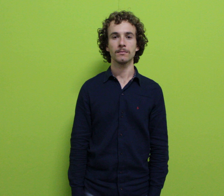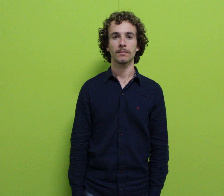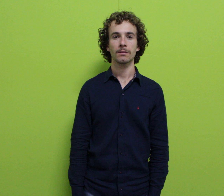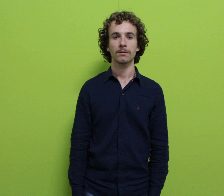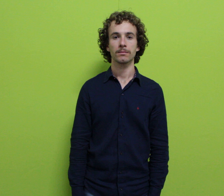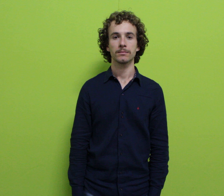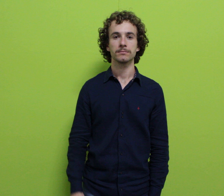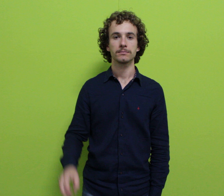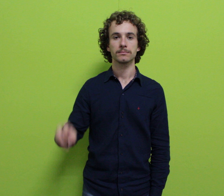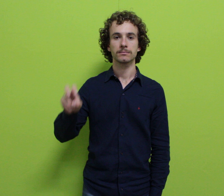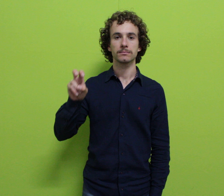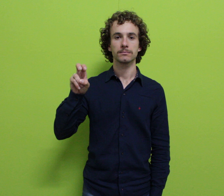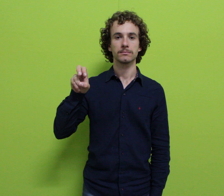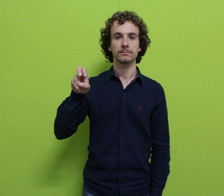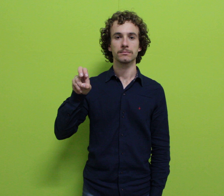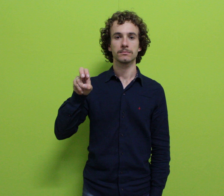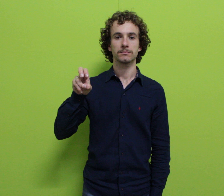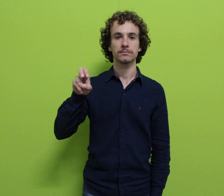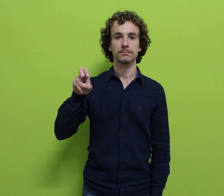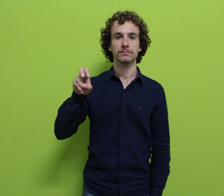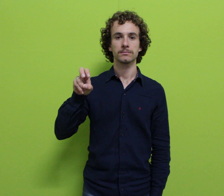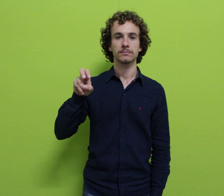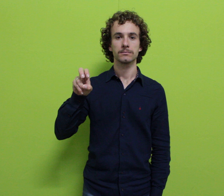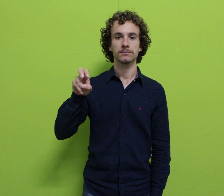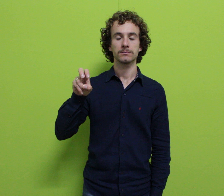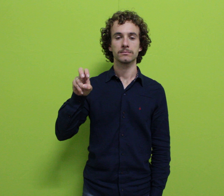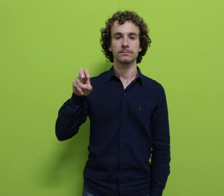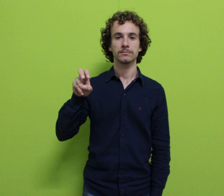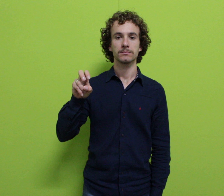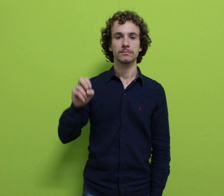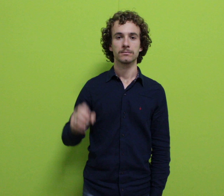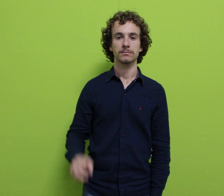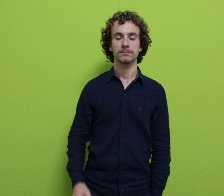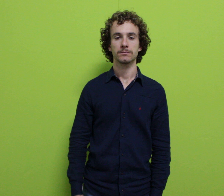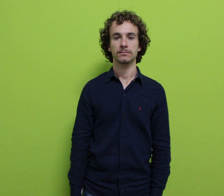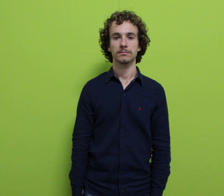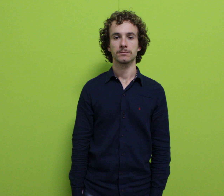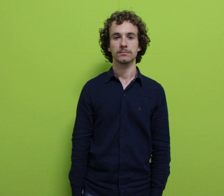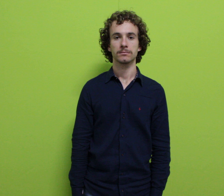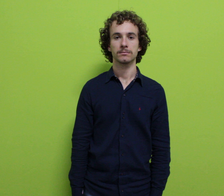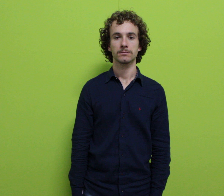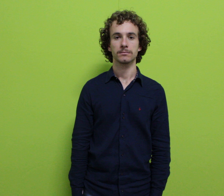cinco